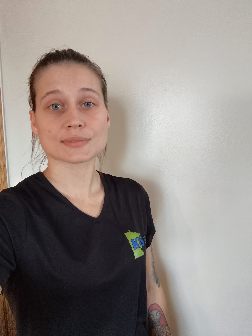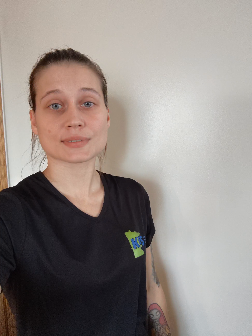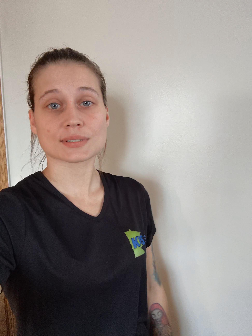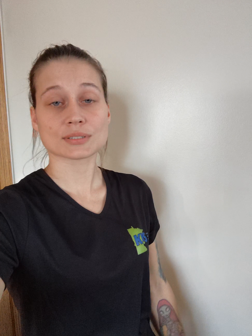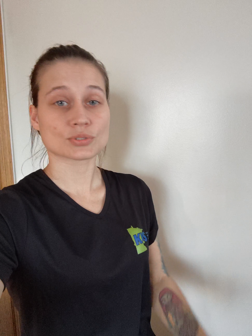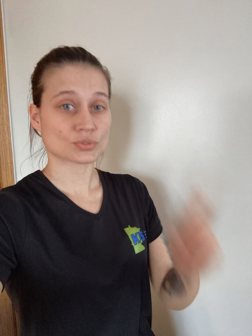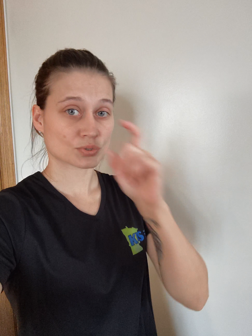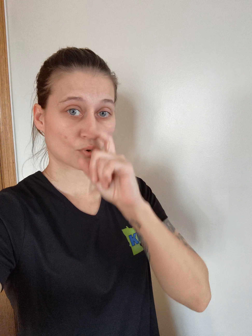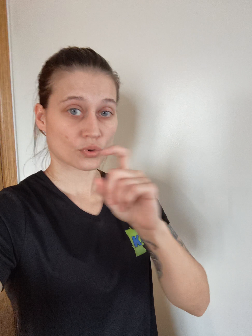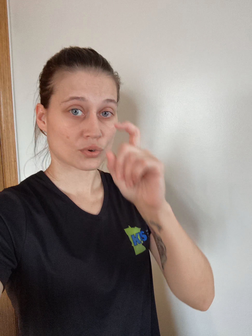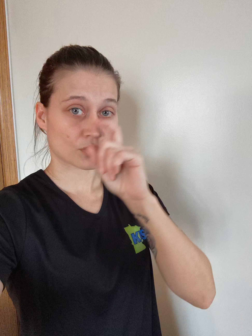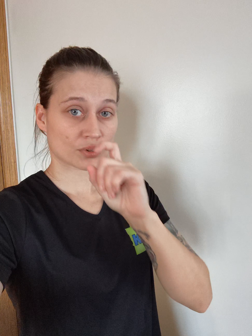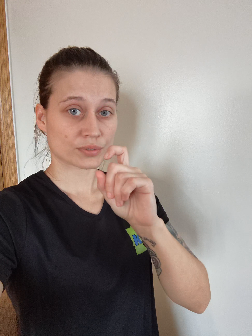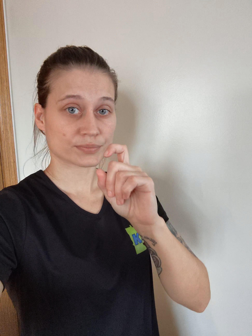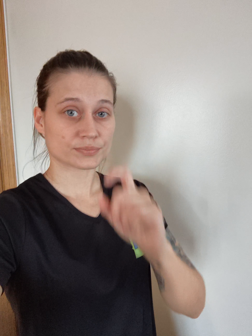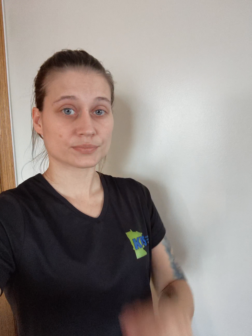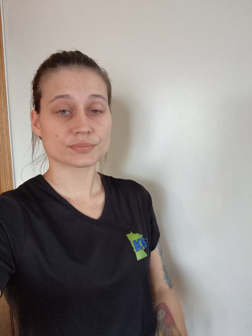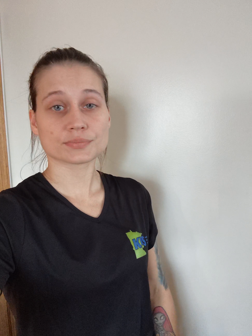doll